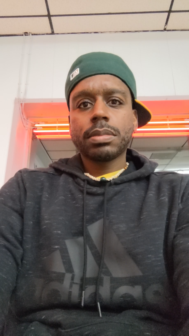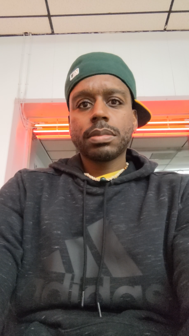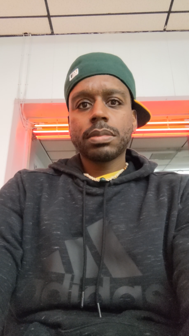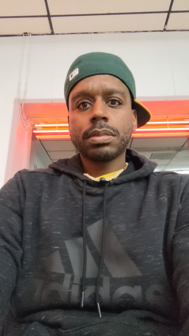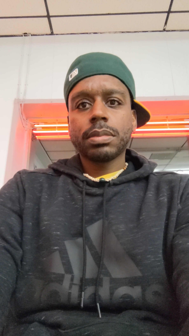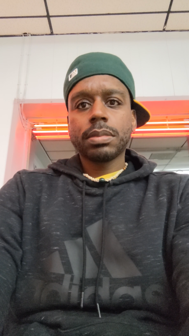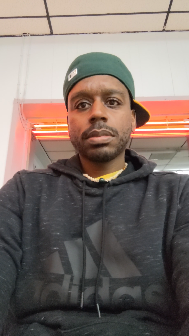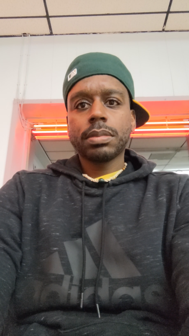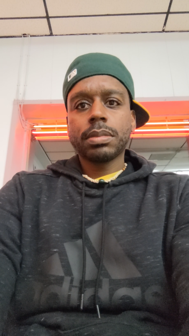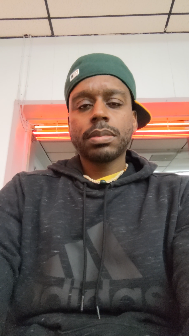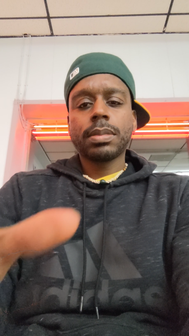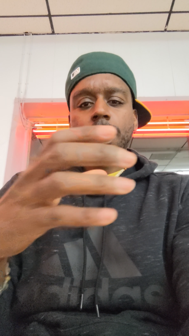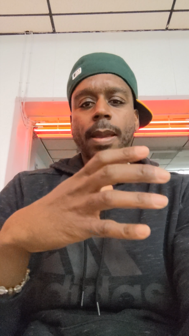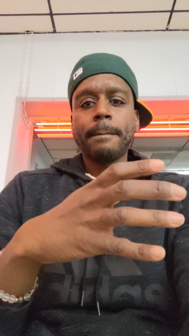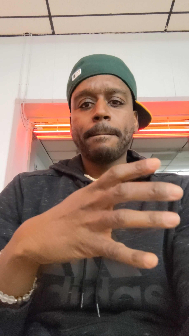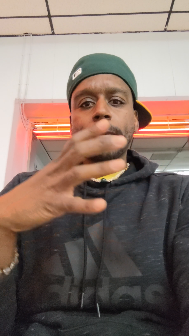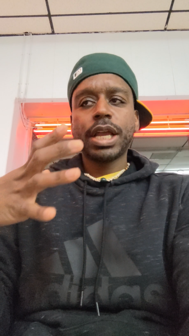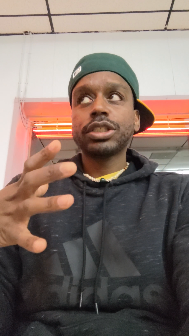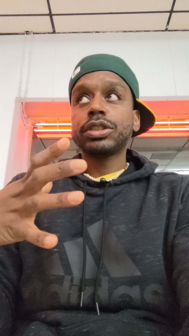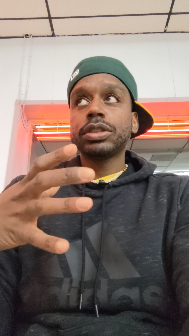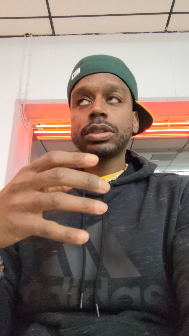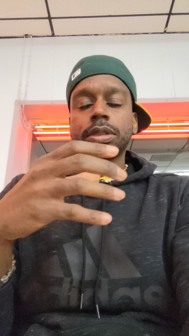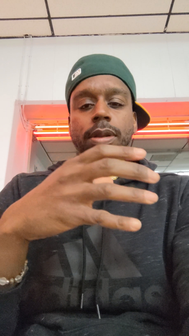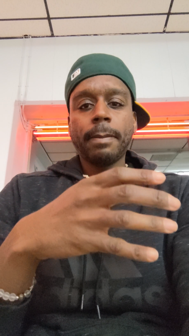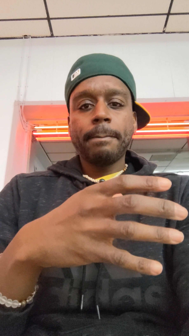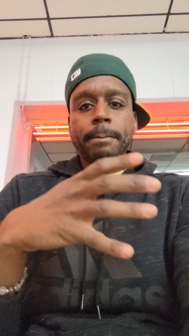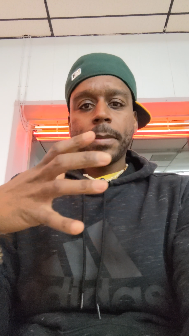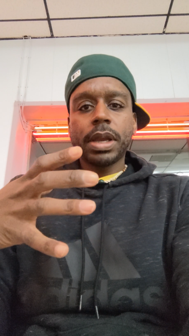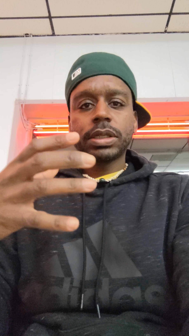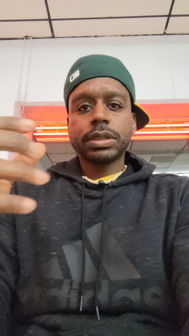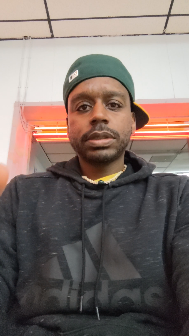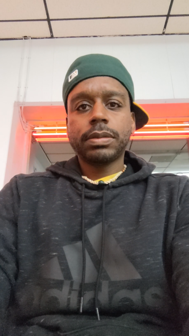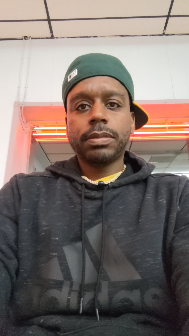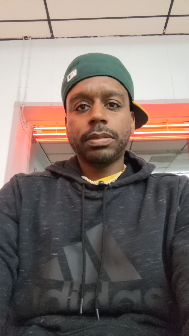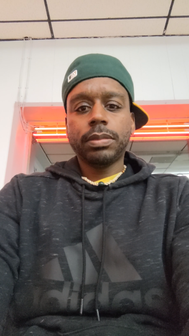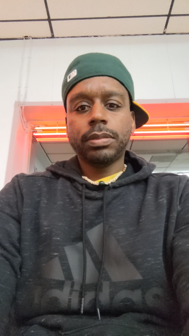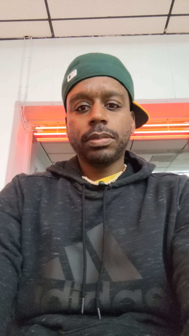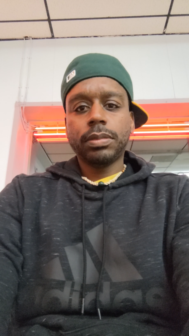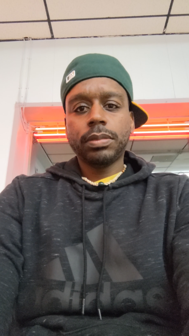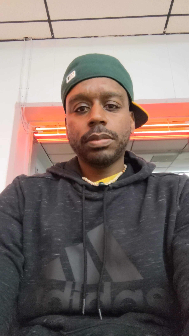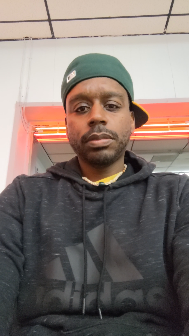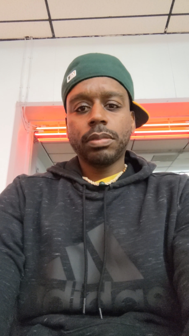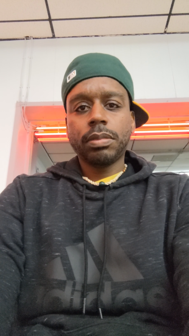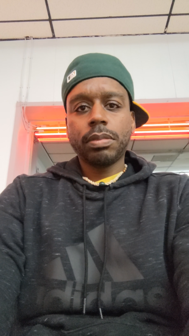much